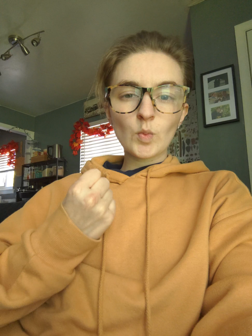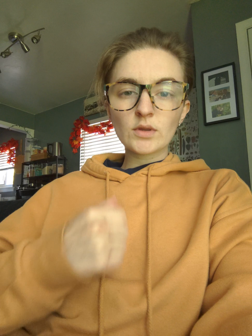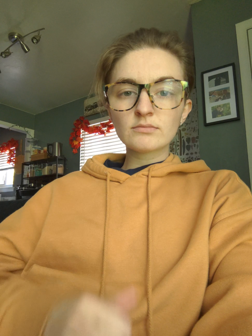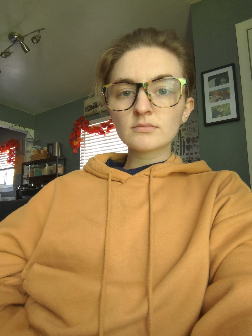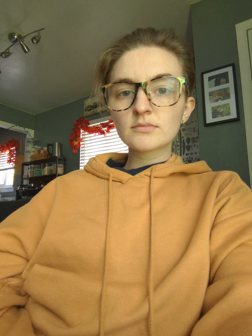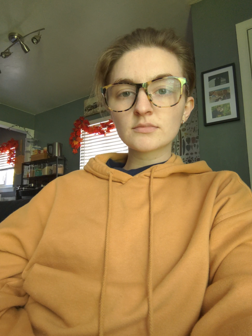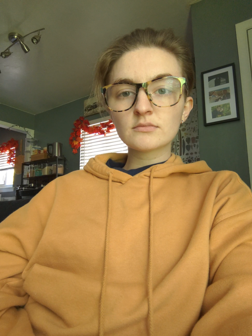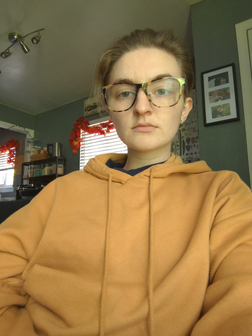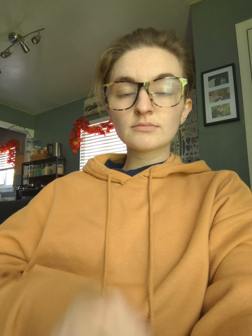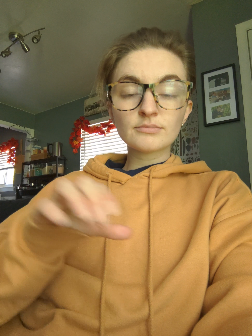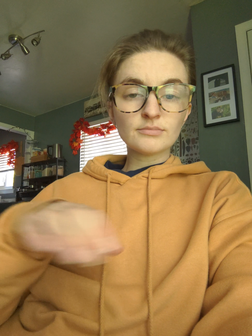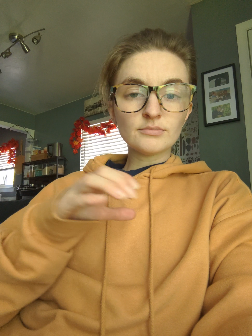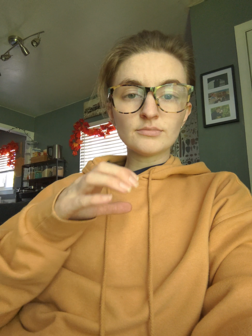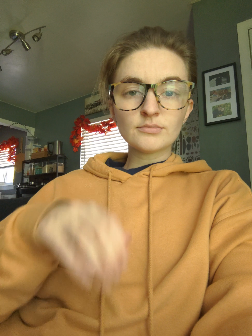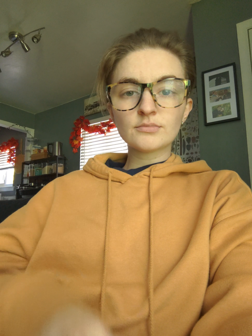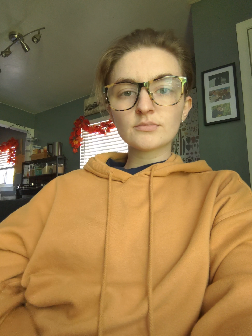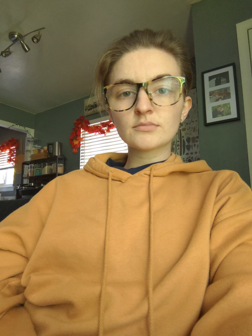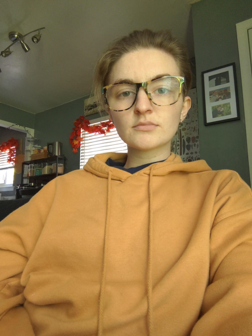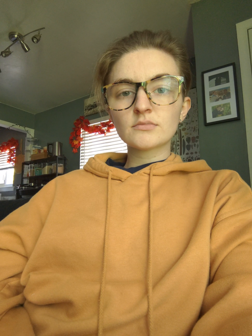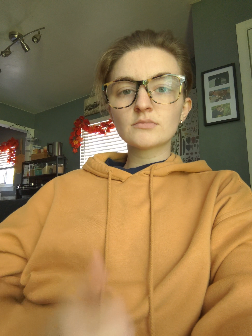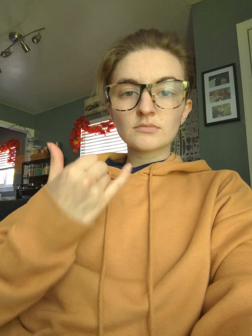does